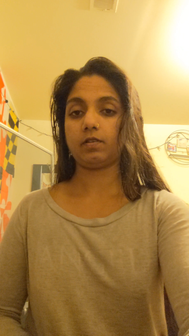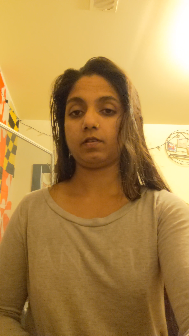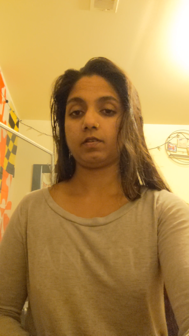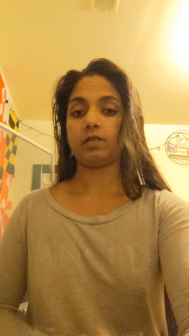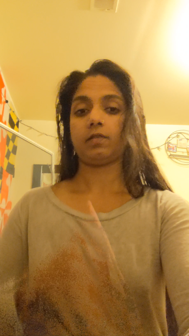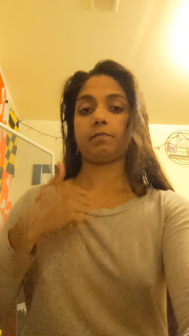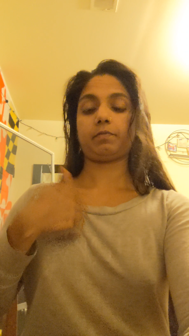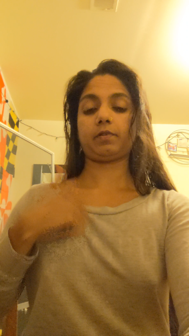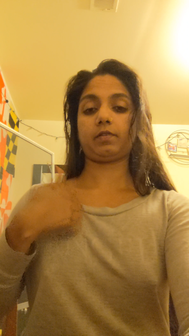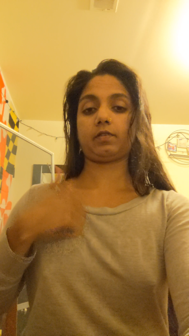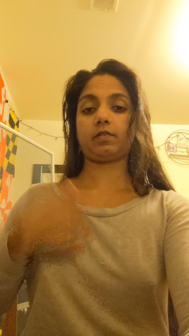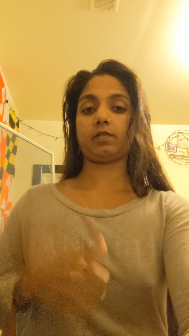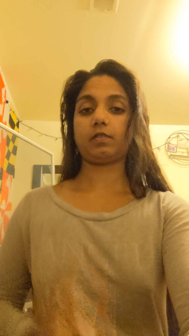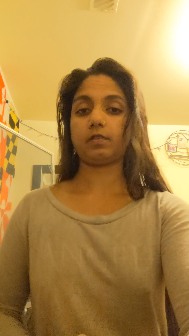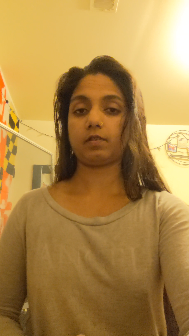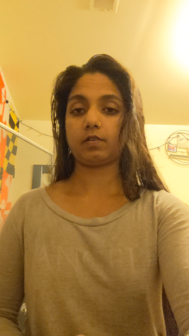bathtub